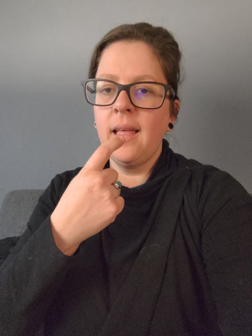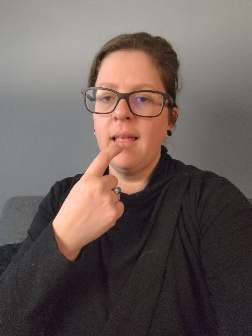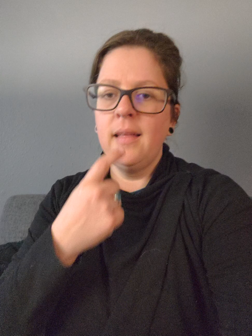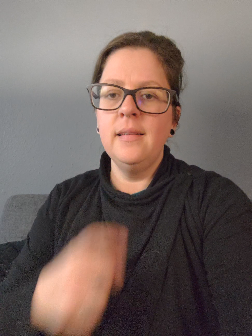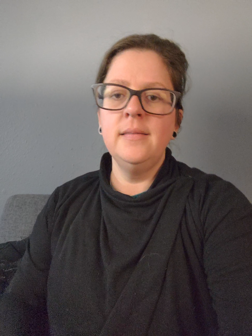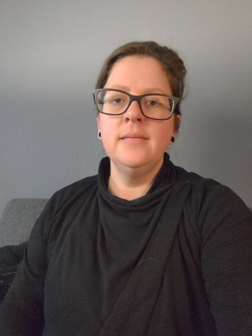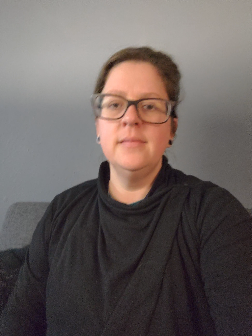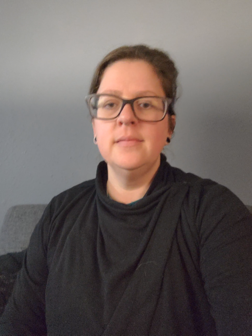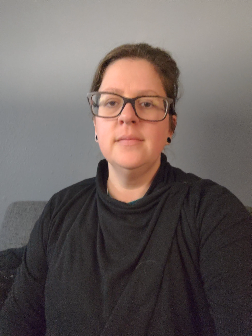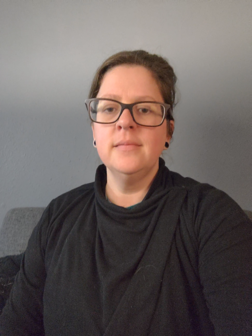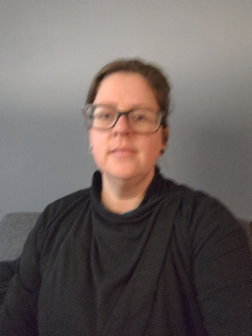tongue